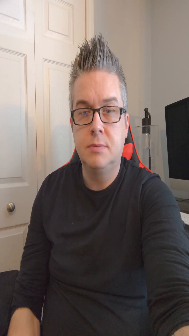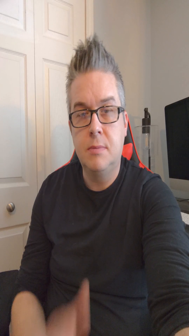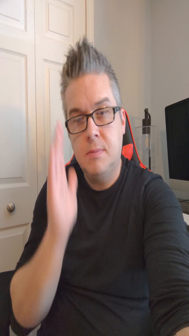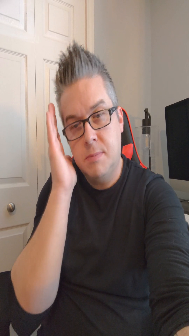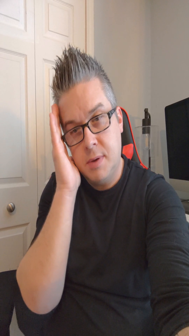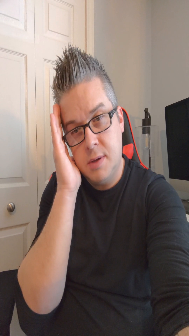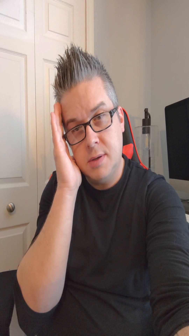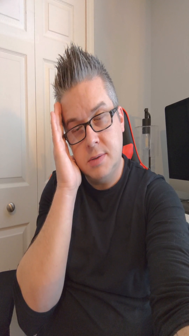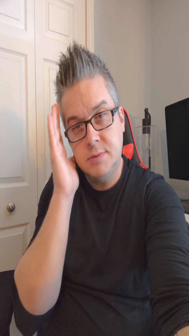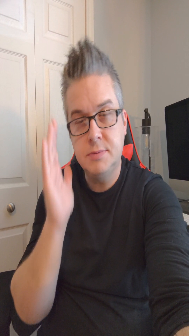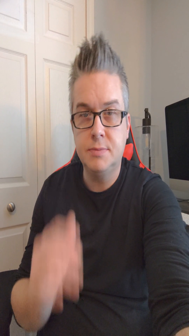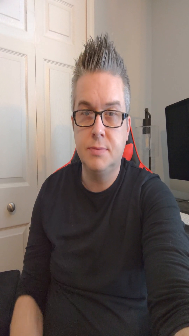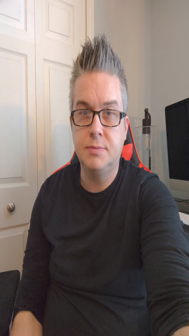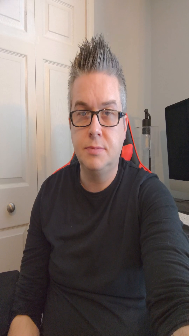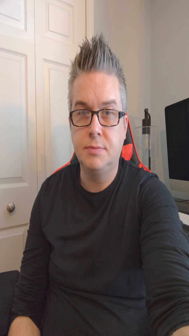bed